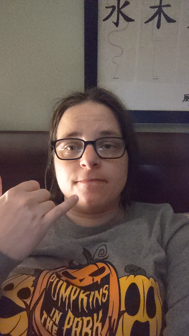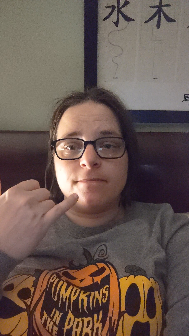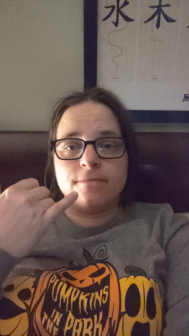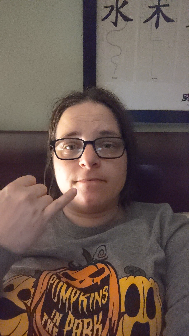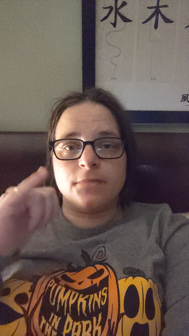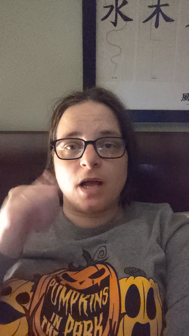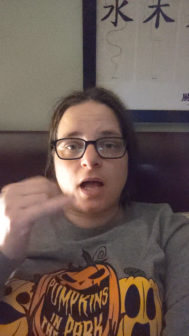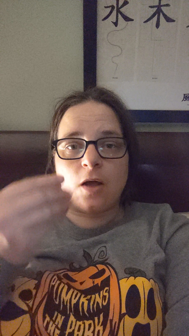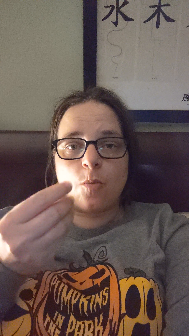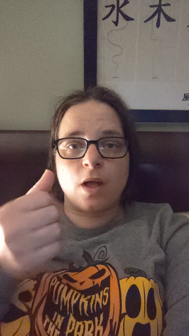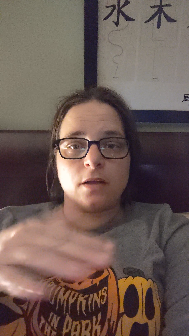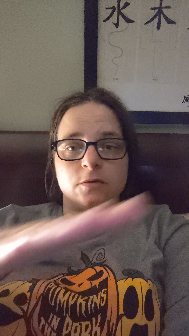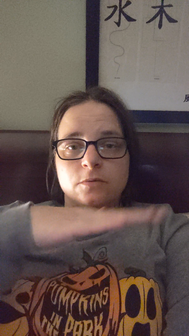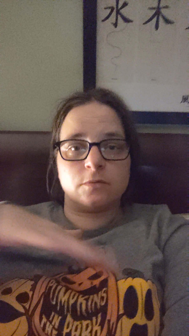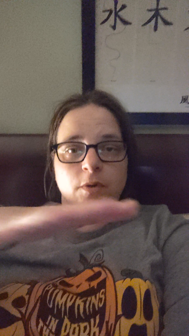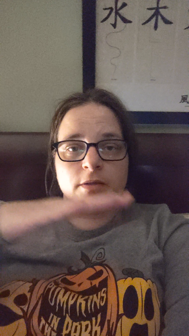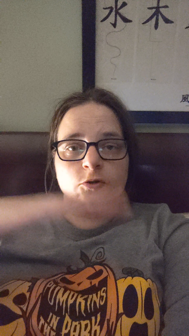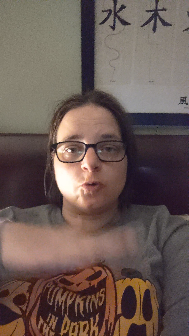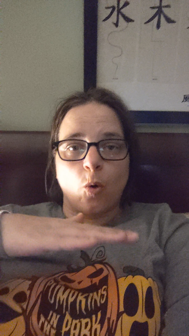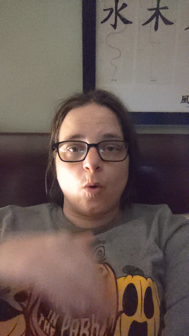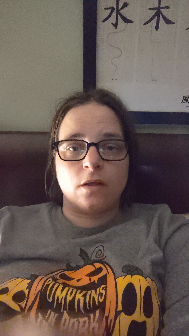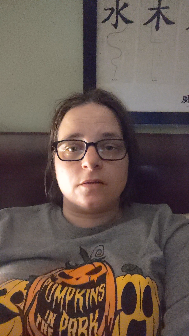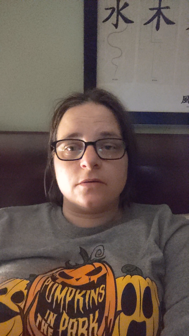playground